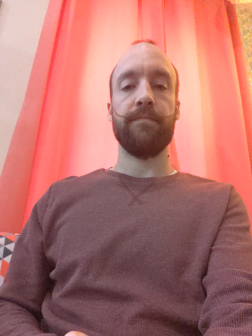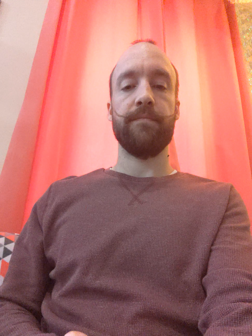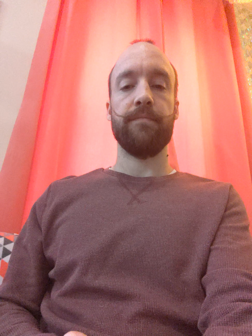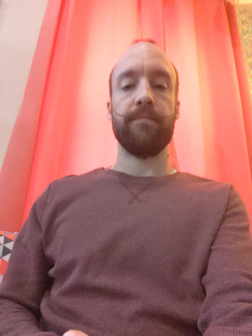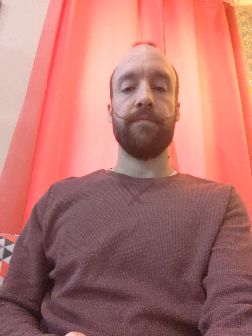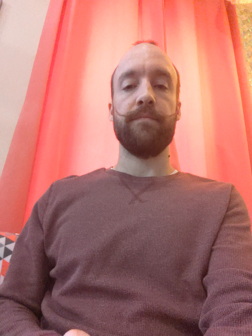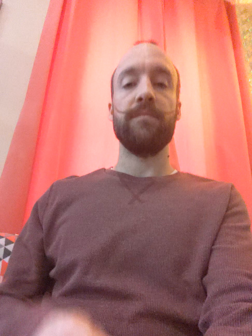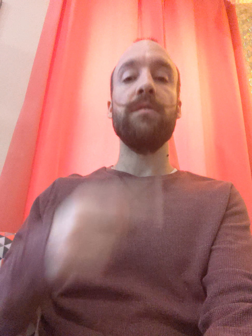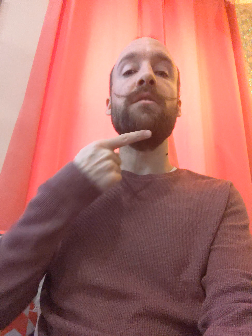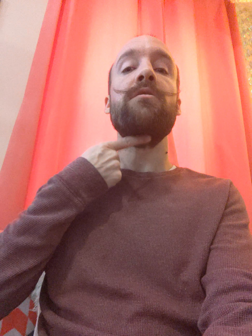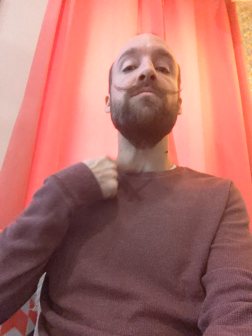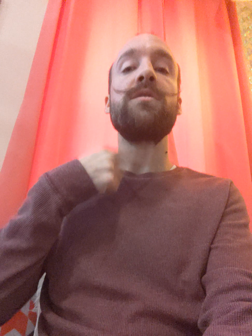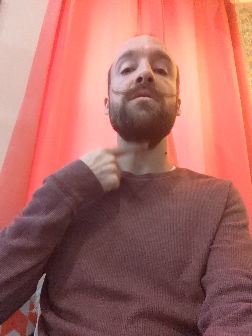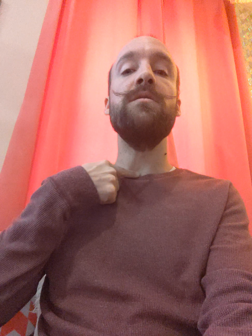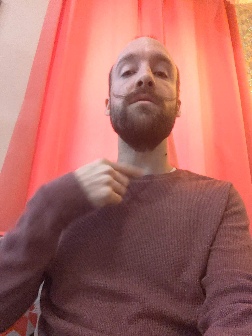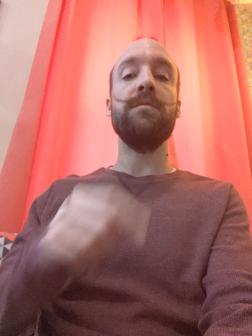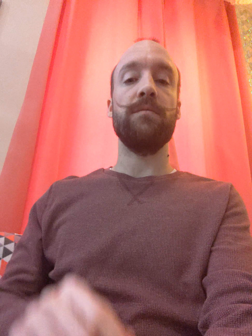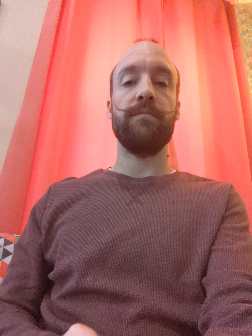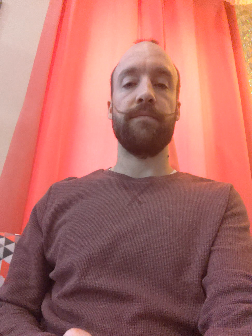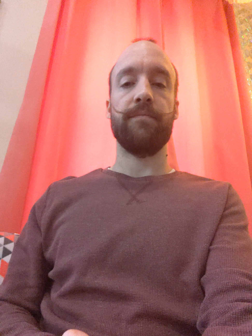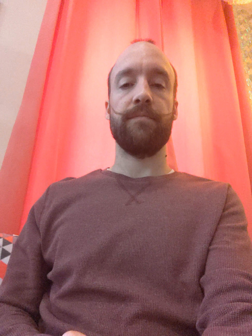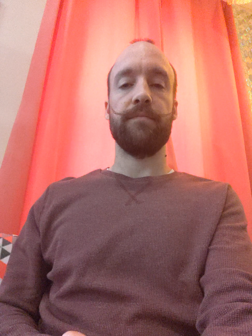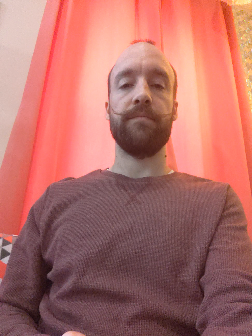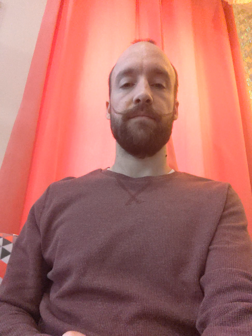thirsty